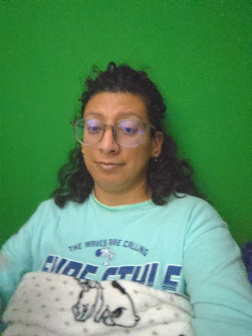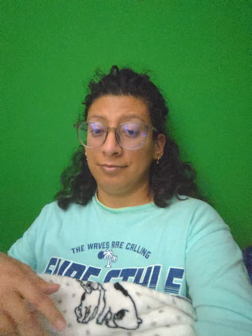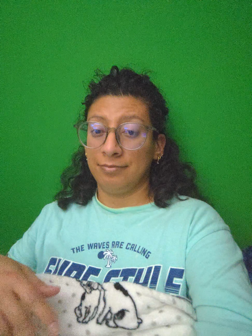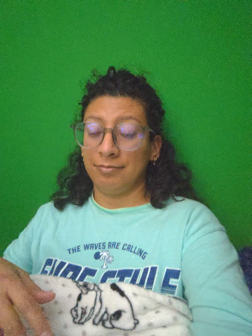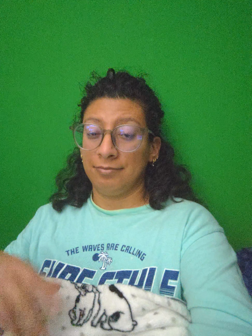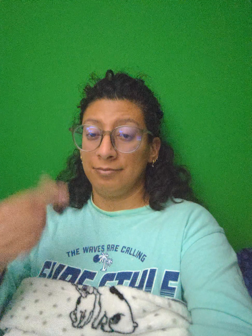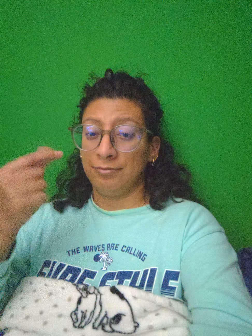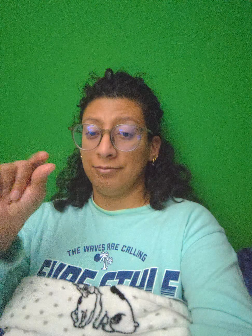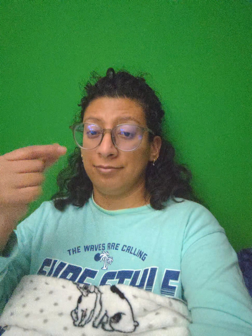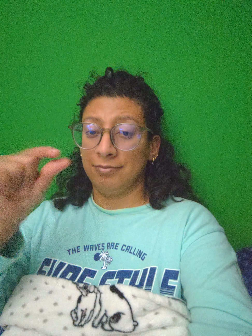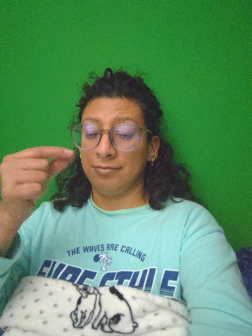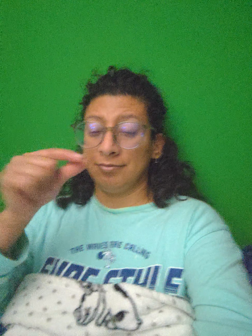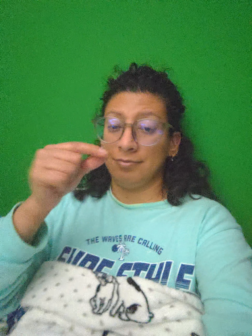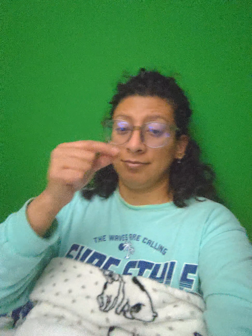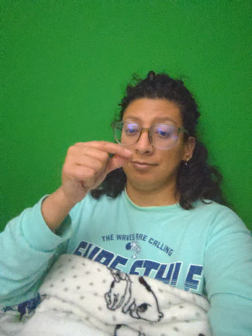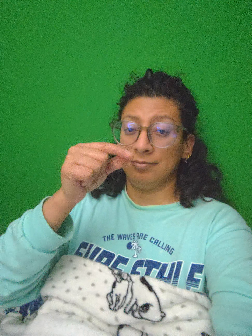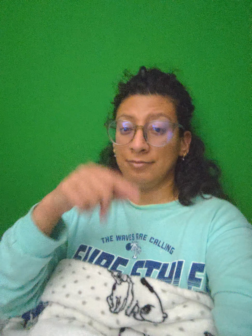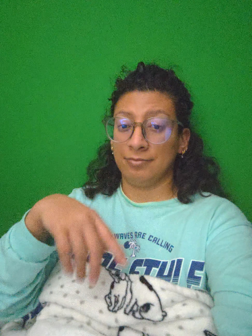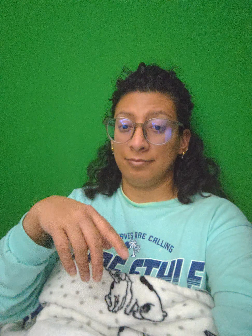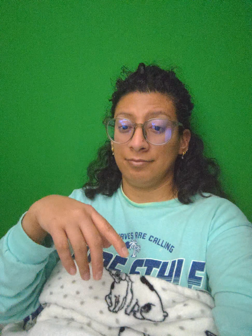green